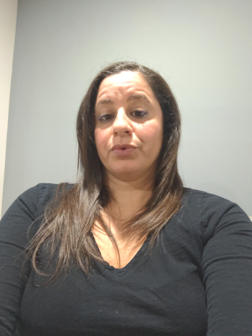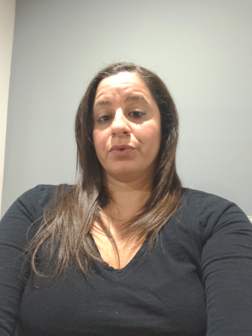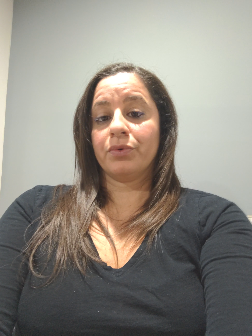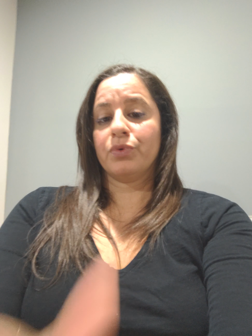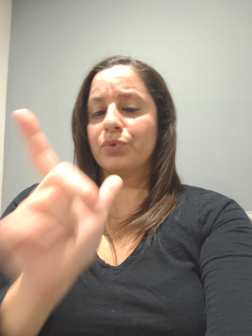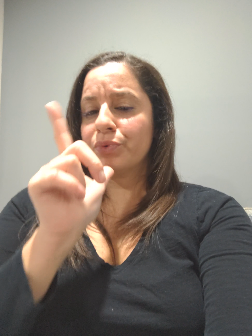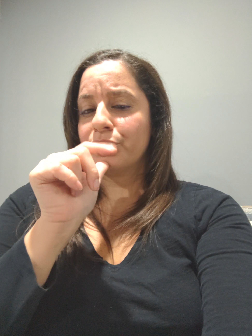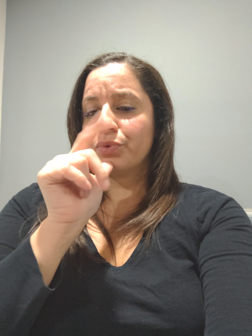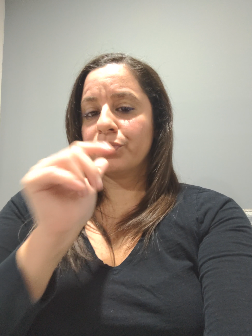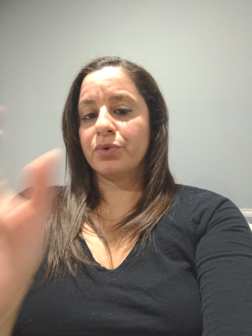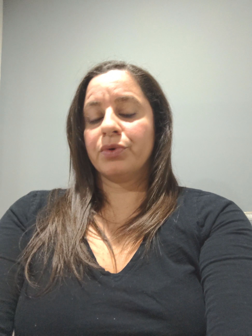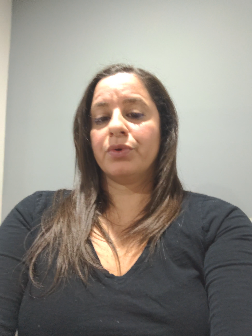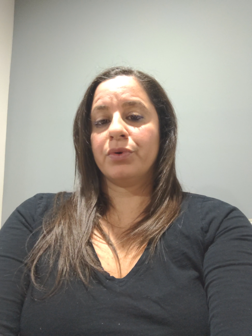who